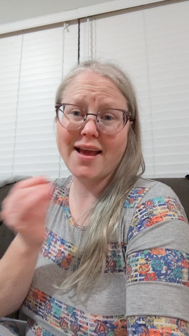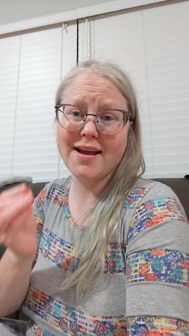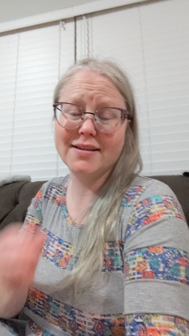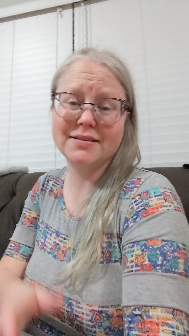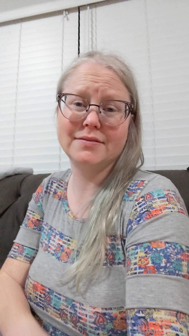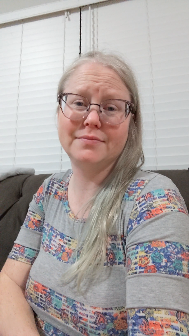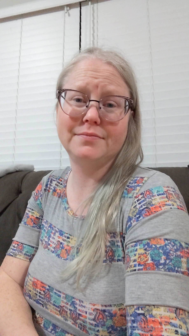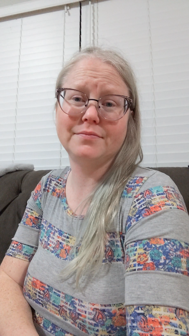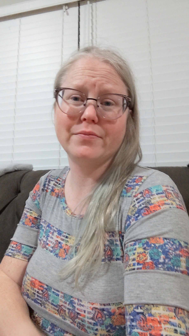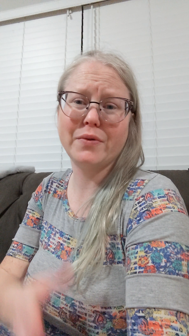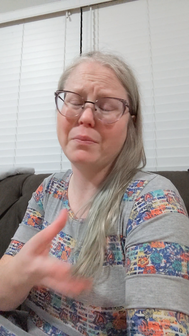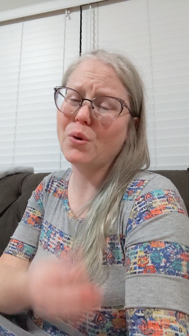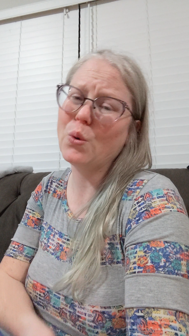poor